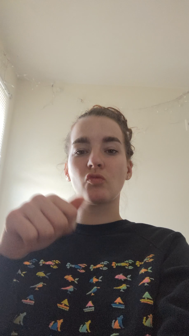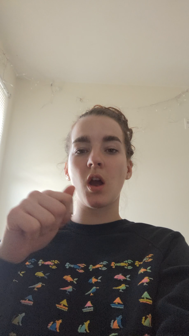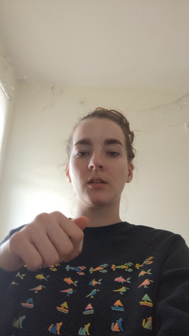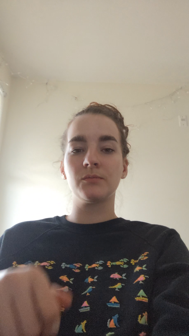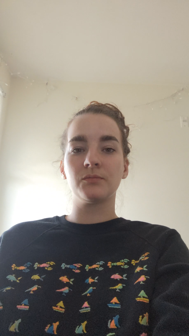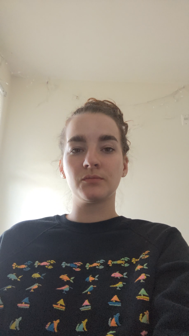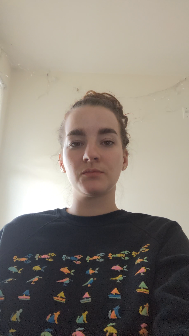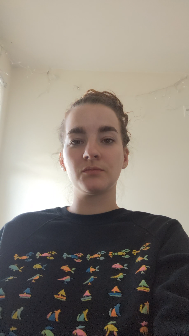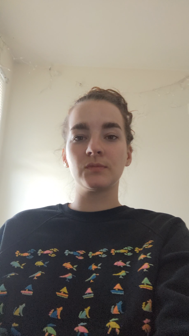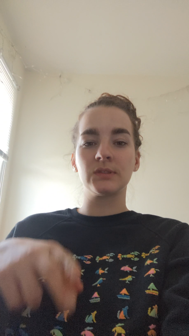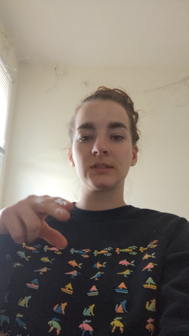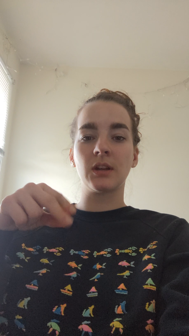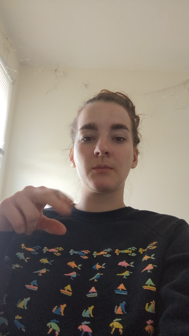diaper